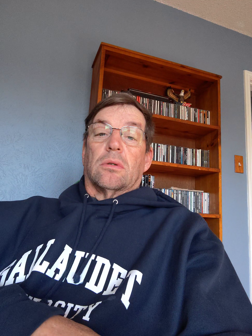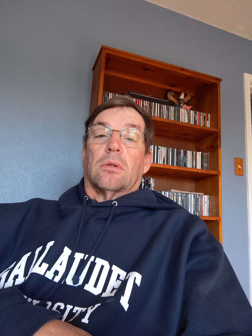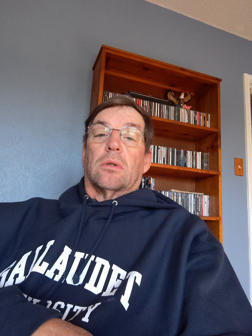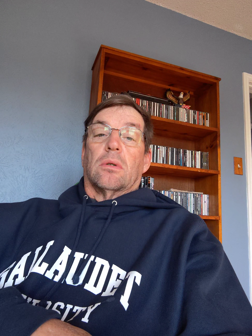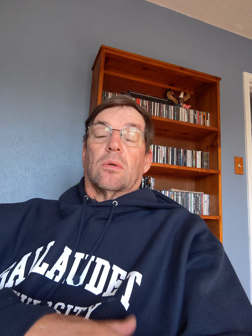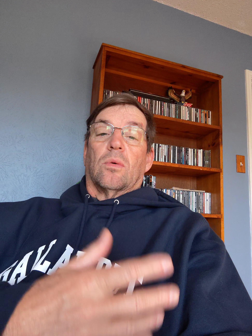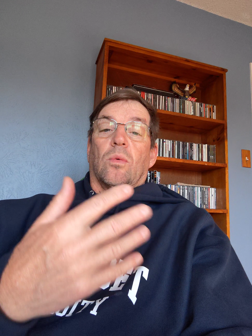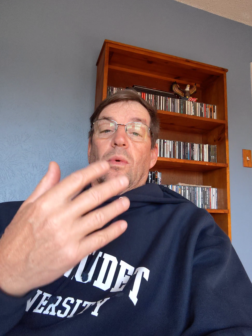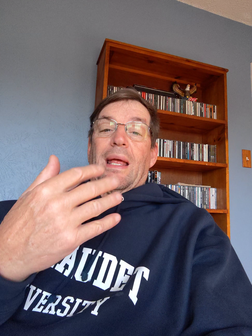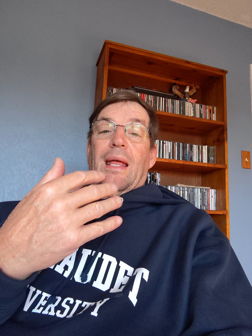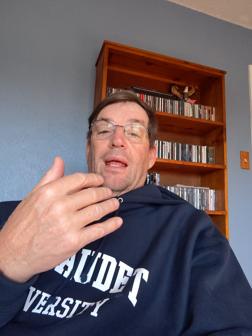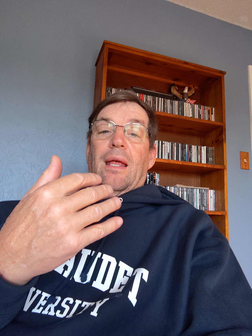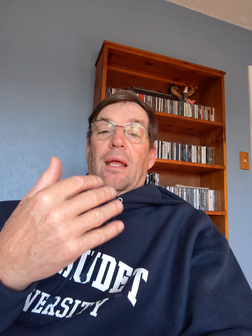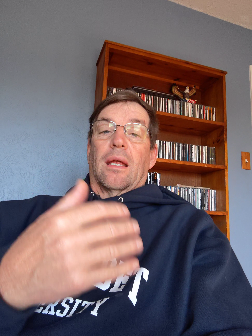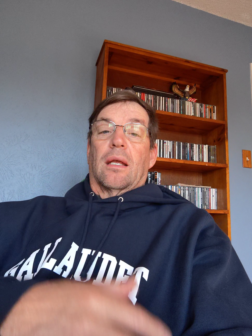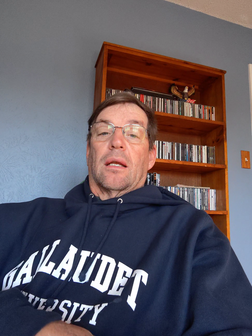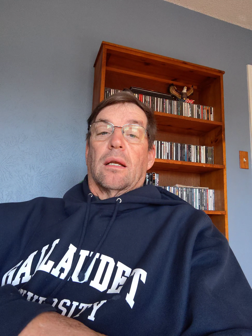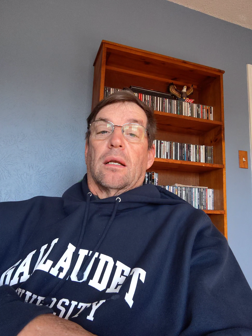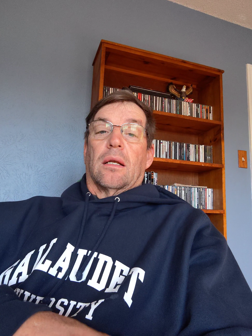wait